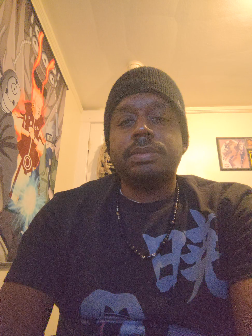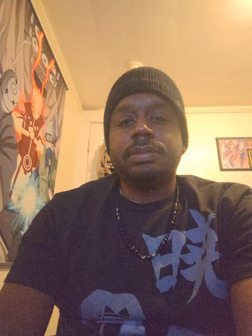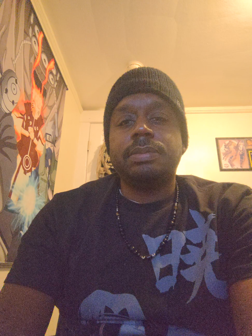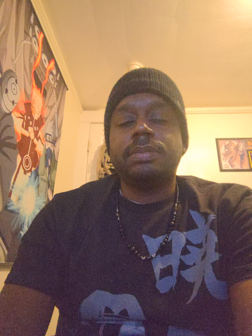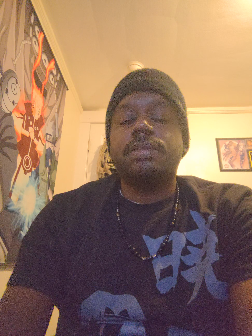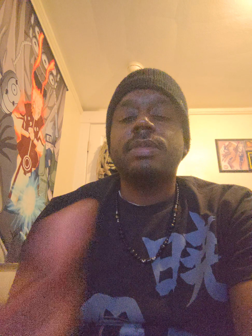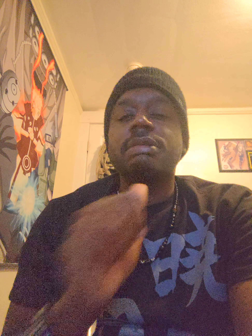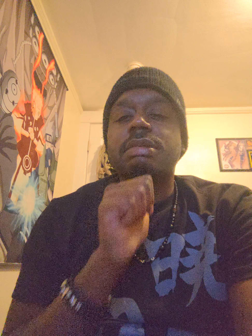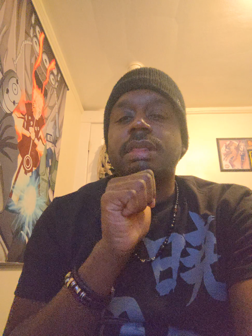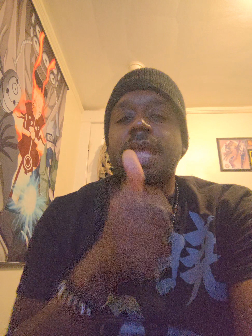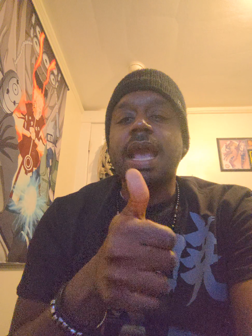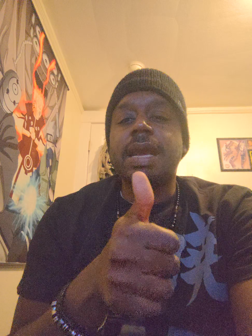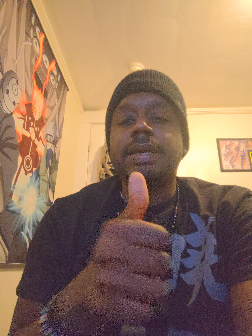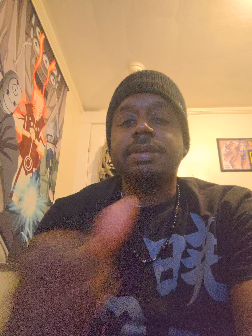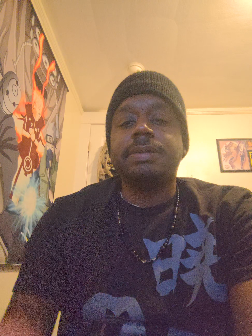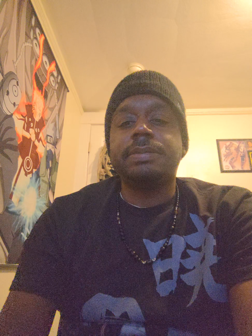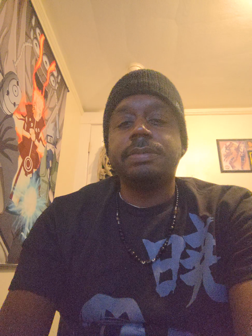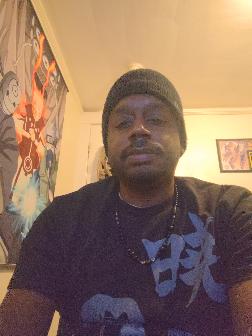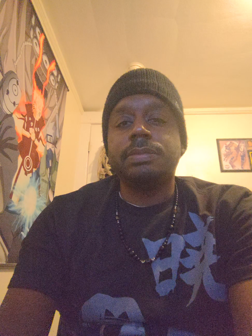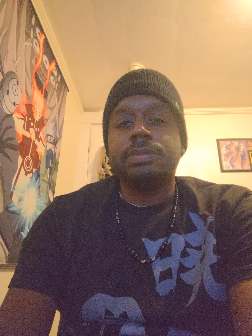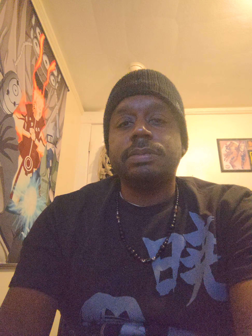not